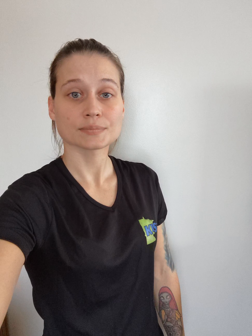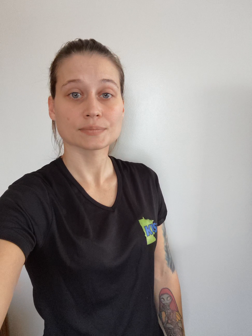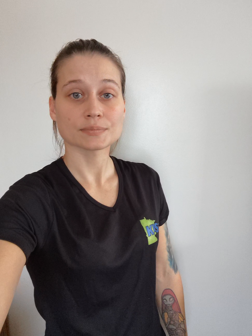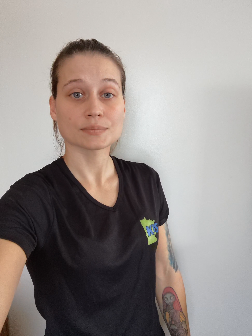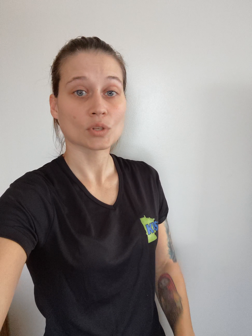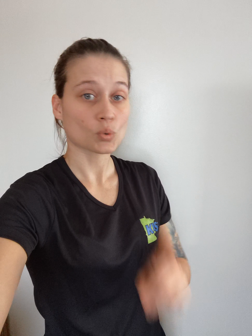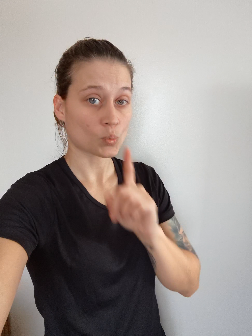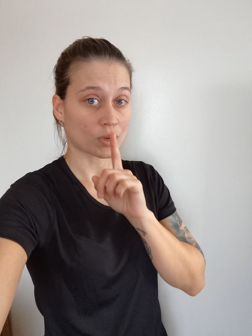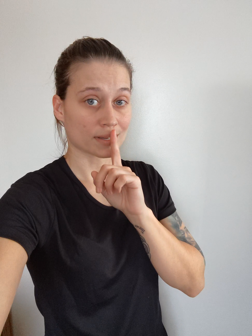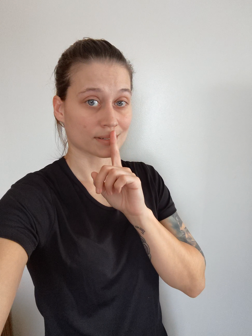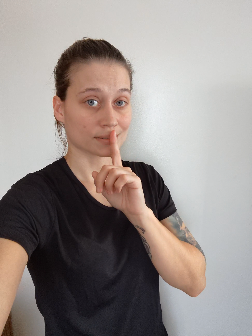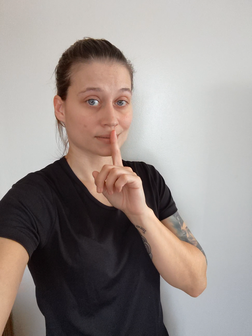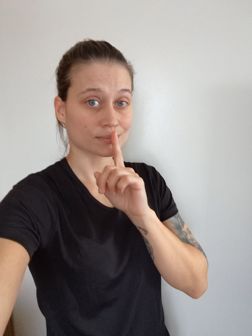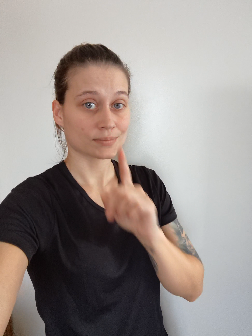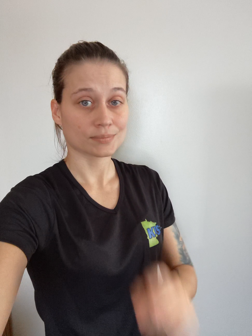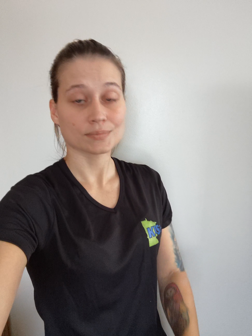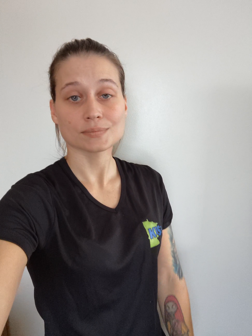quiet